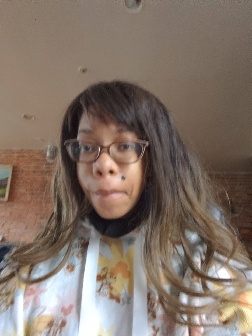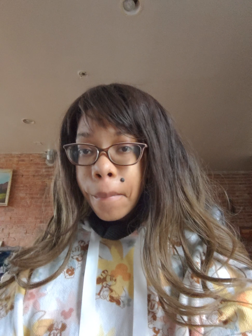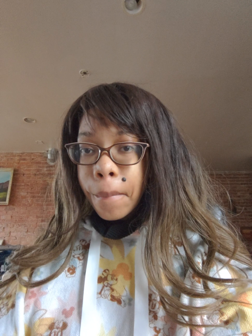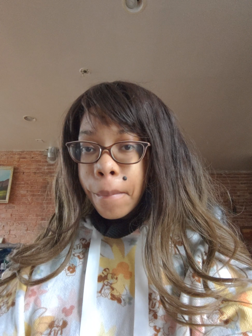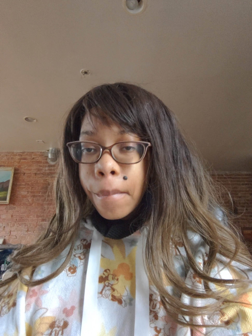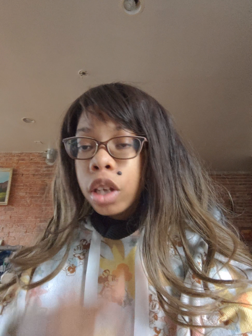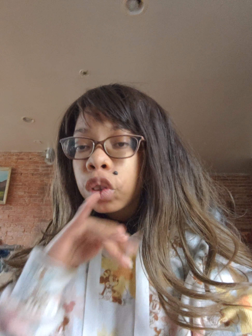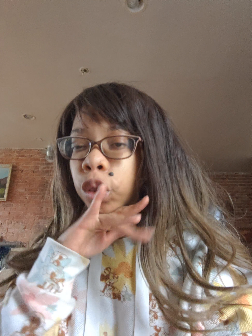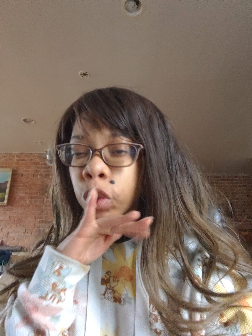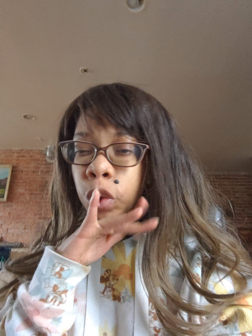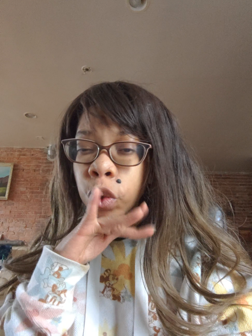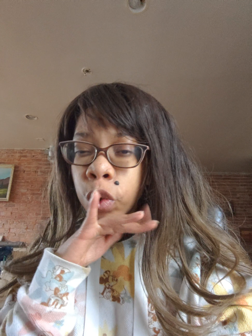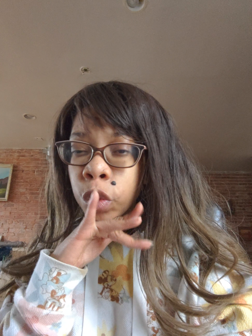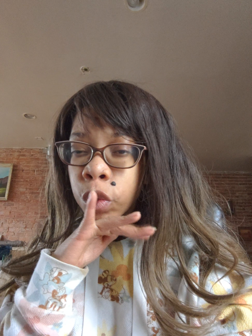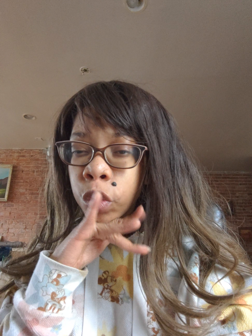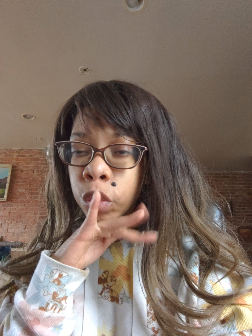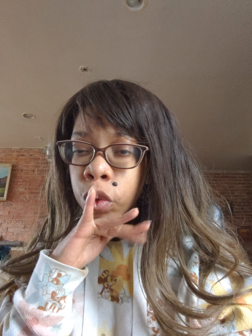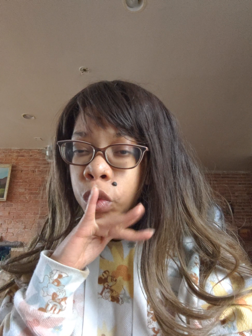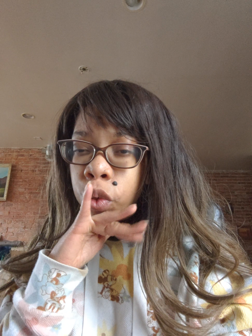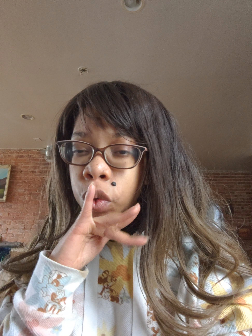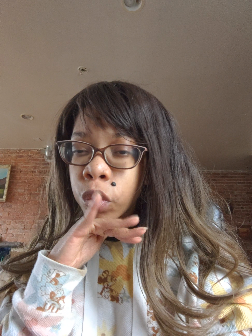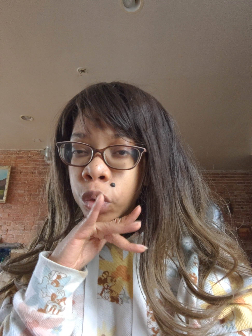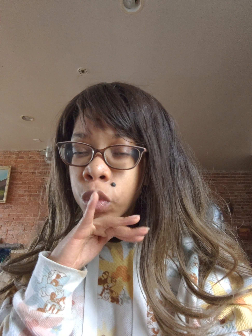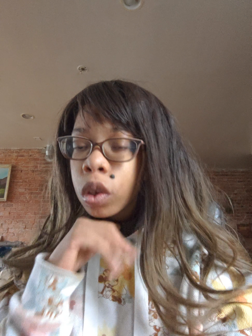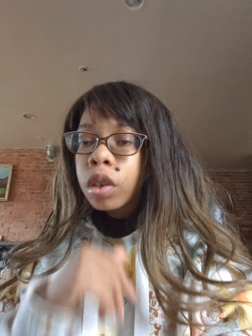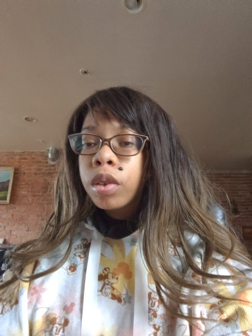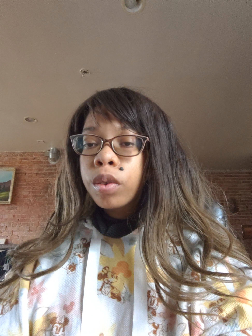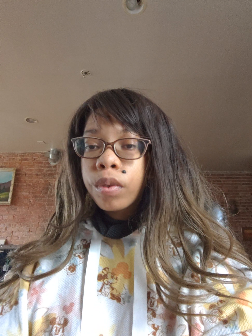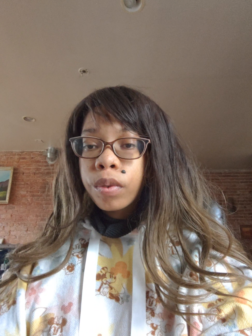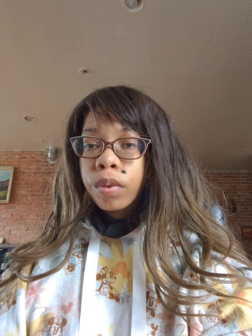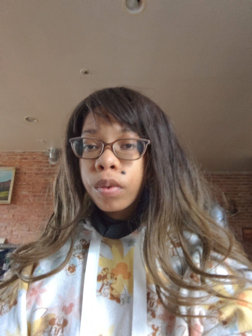dirty